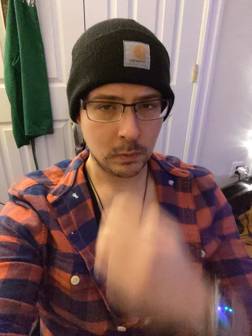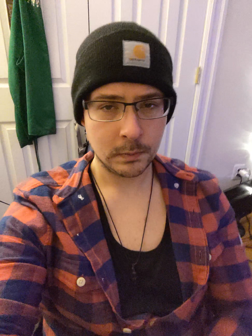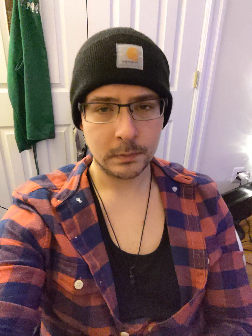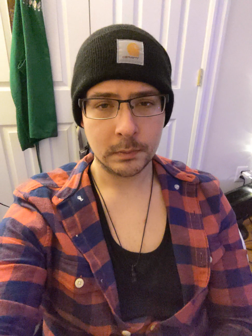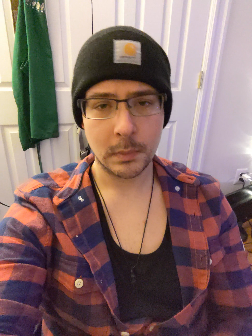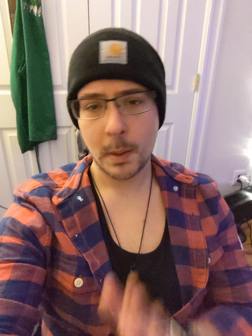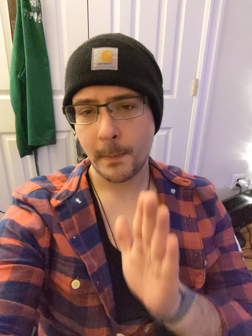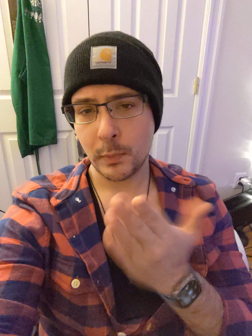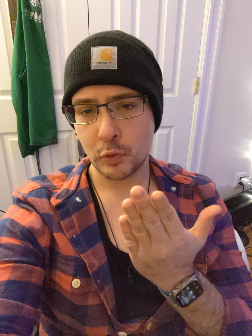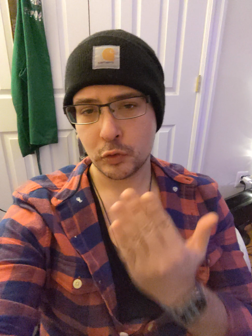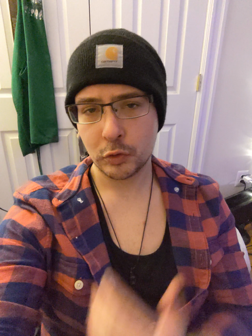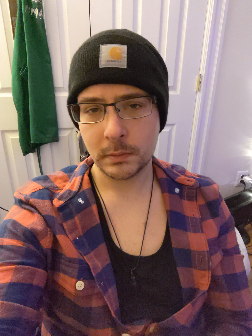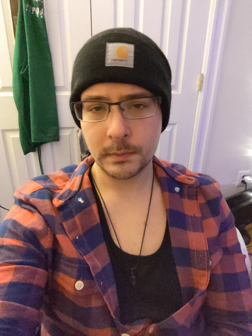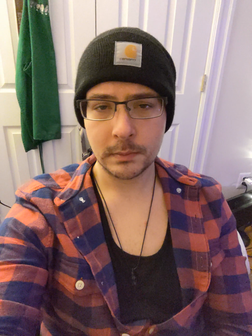book